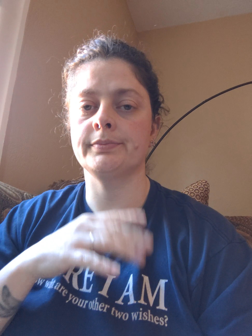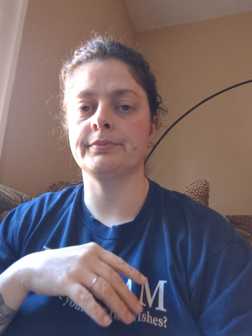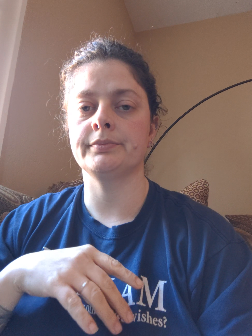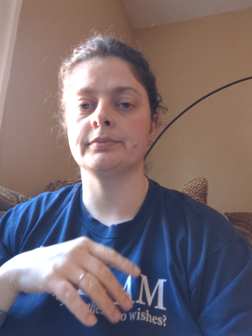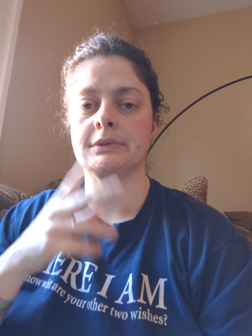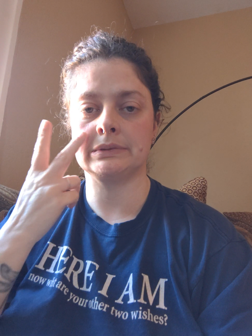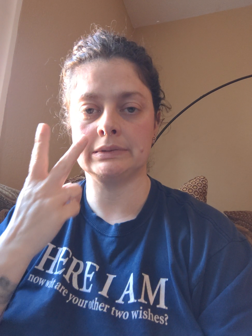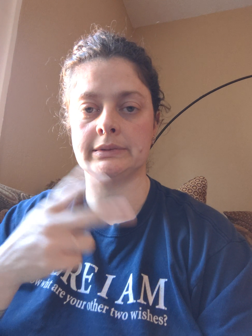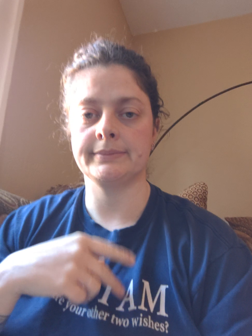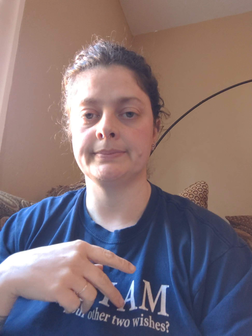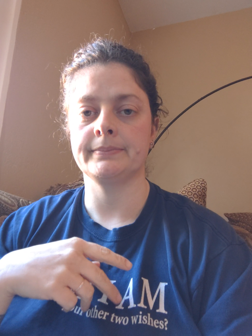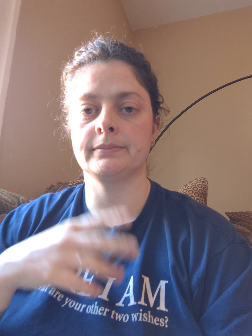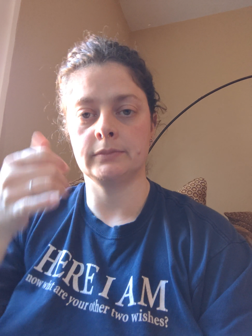see